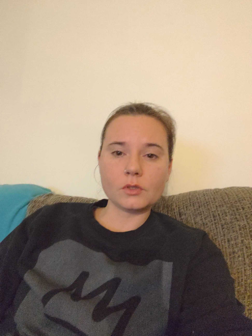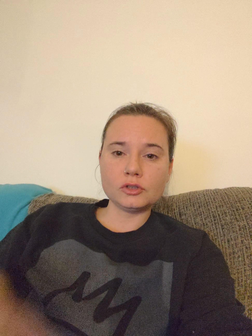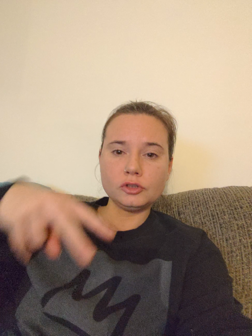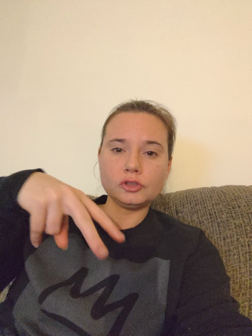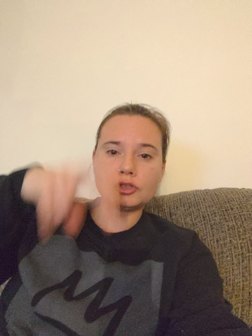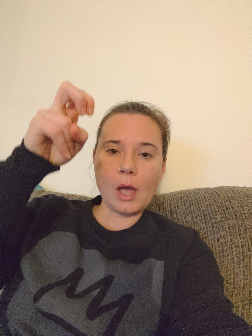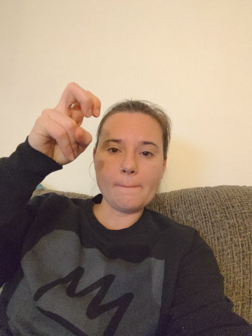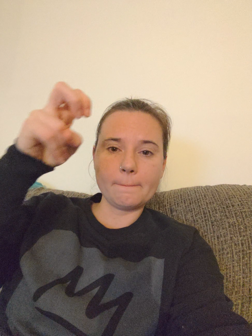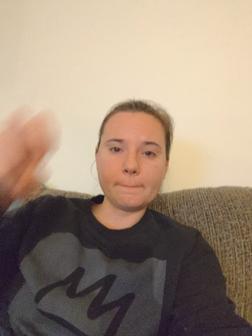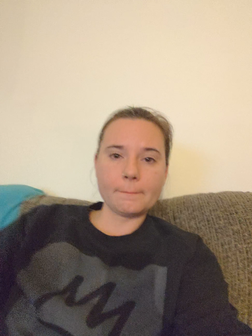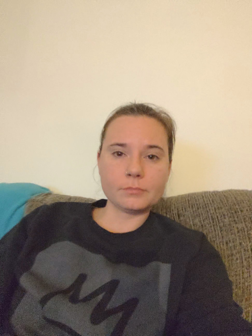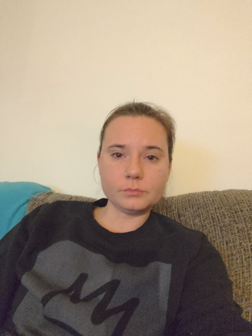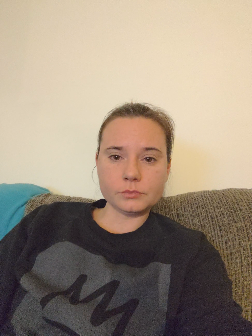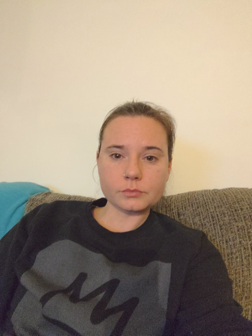jump